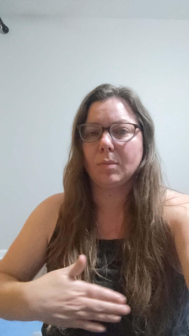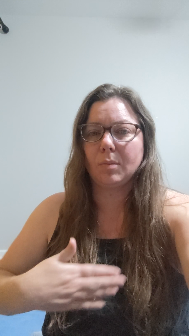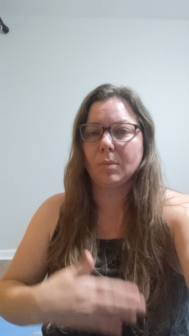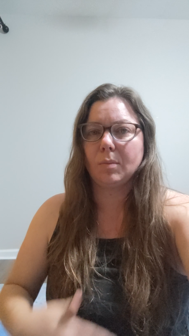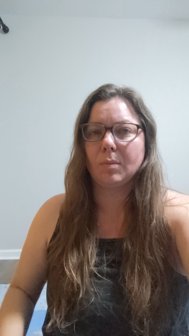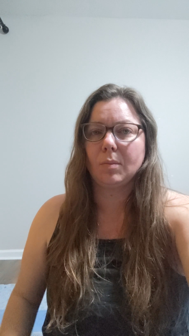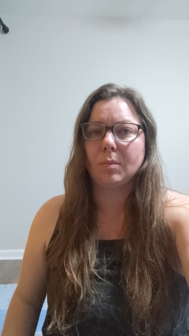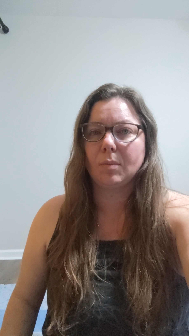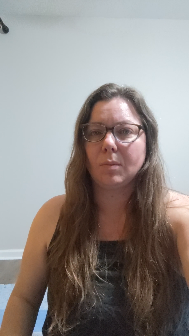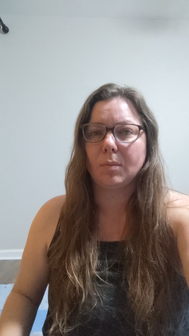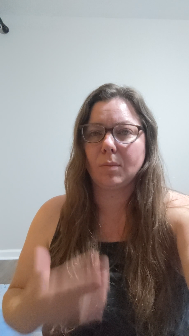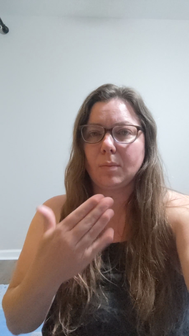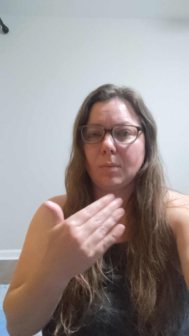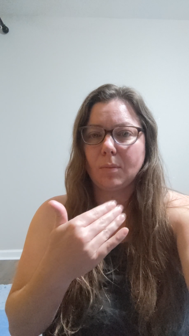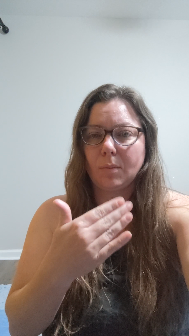butterfly